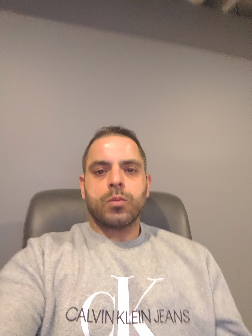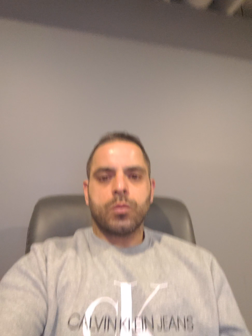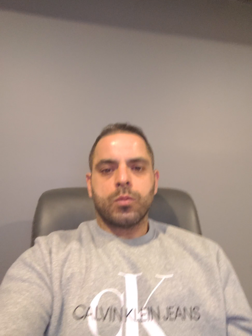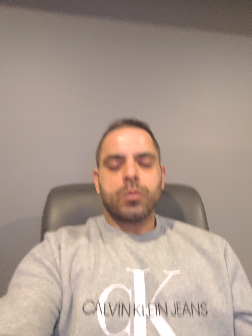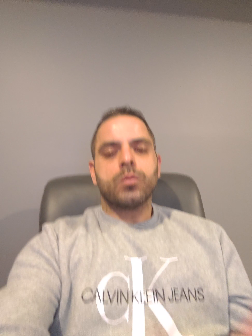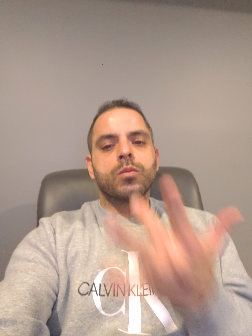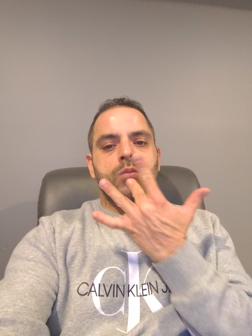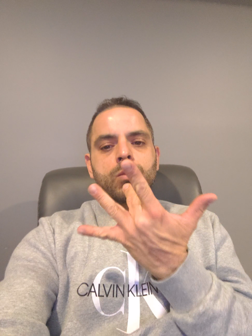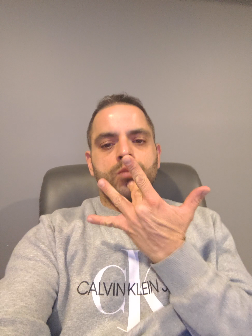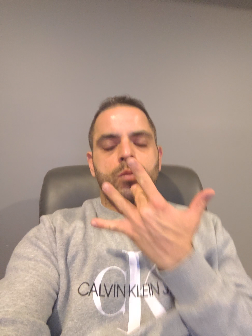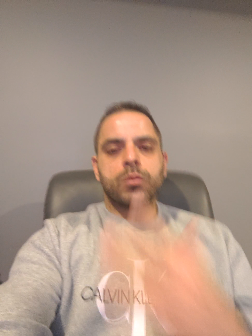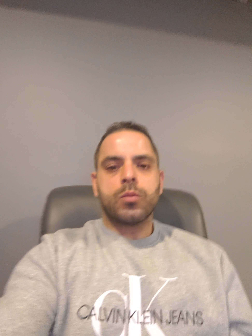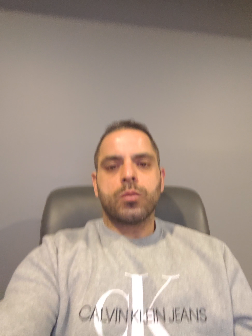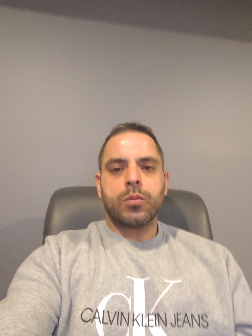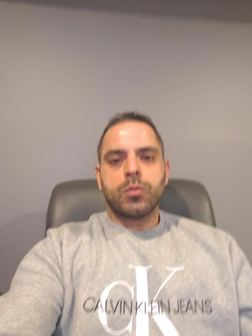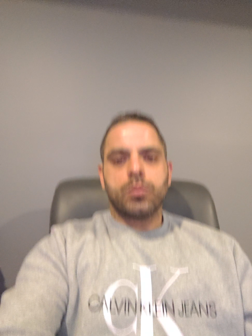taste